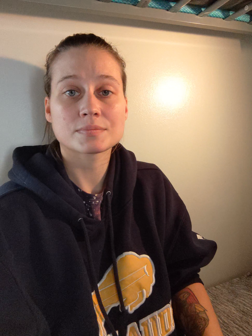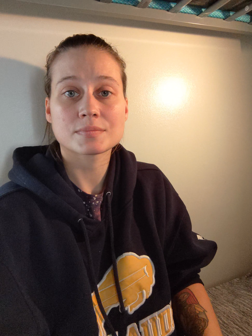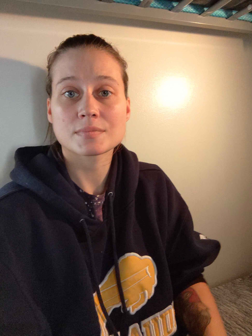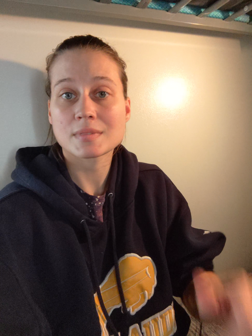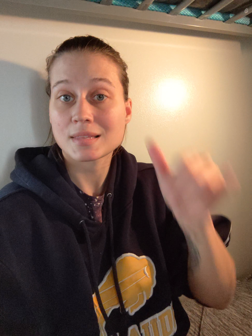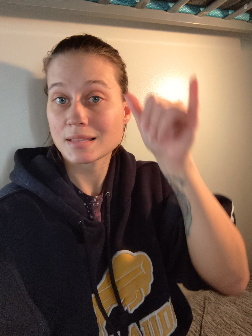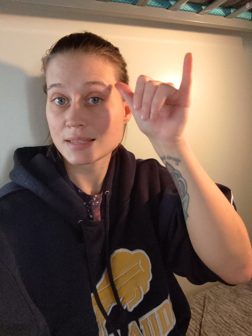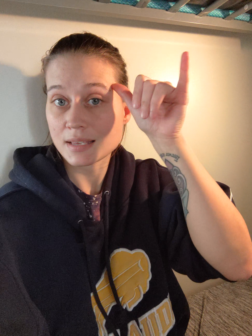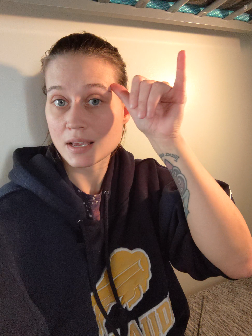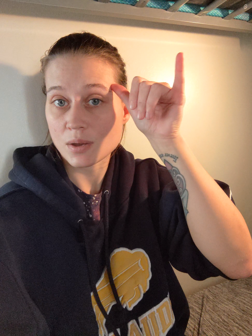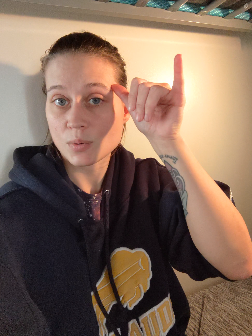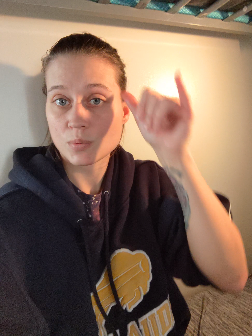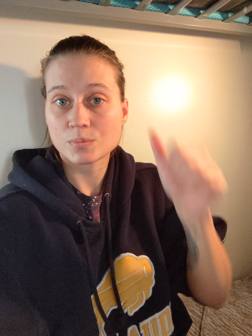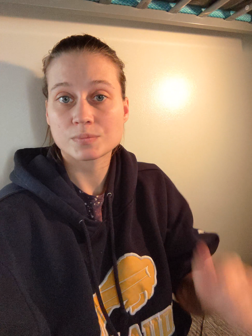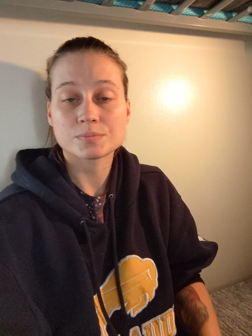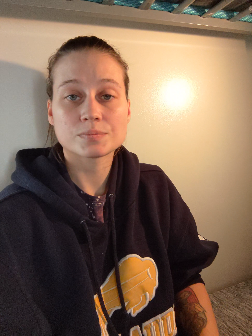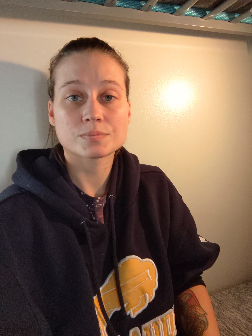cow